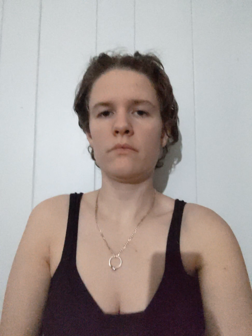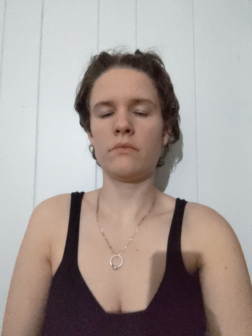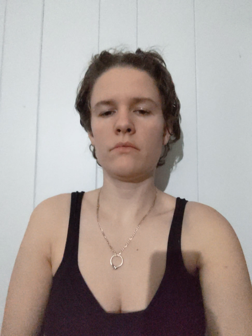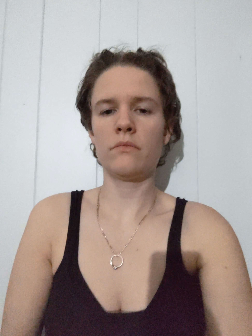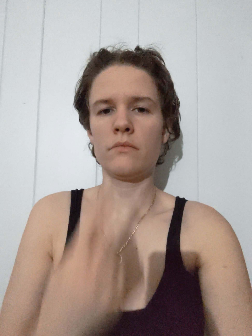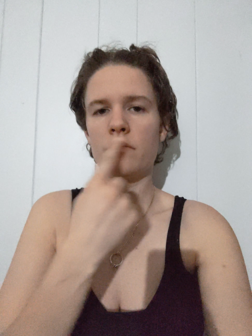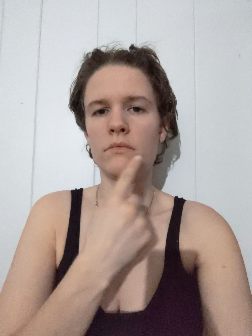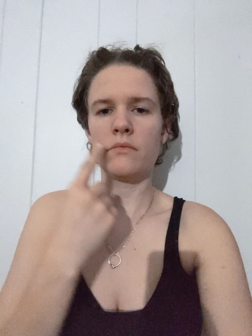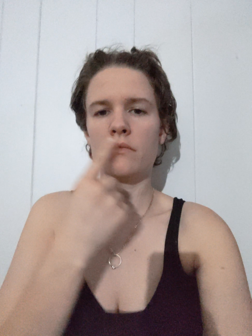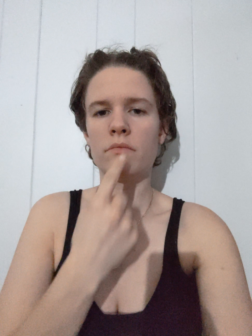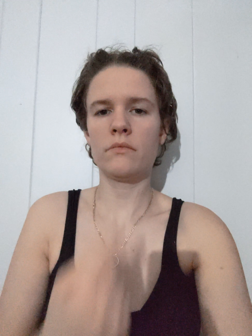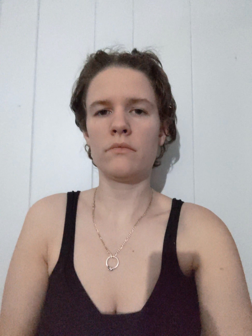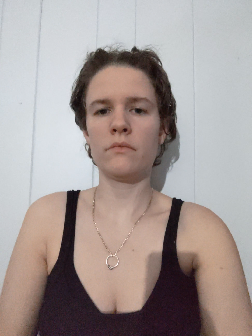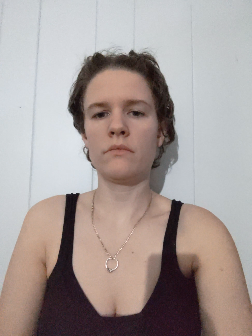mouth